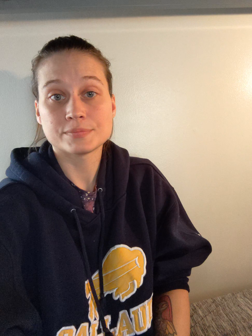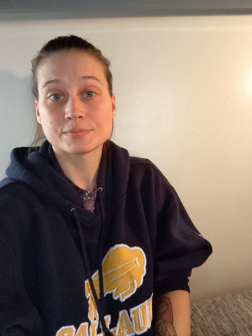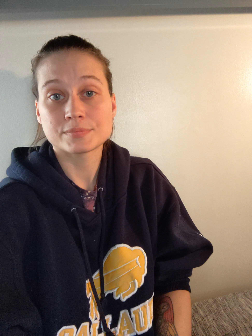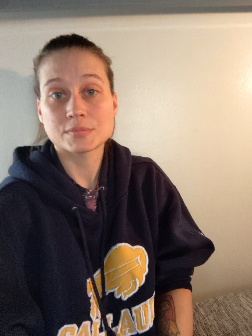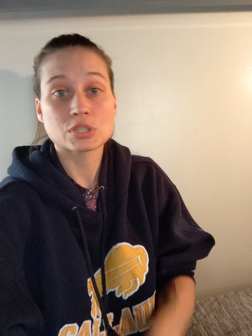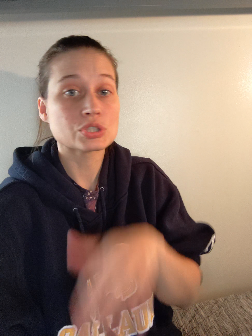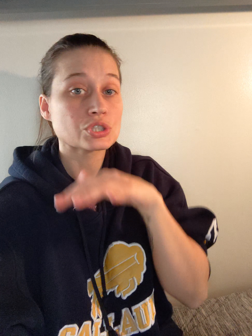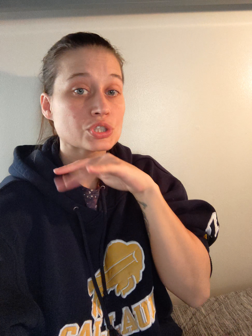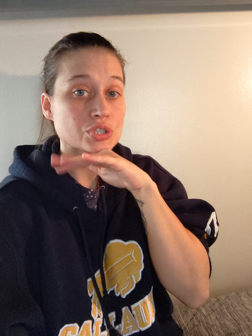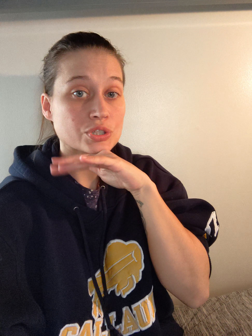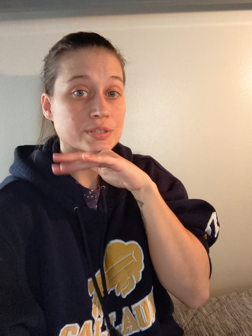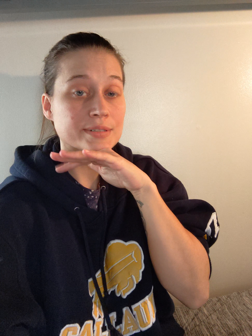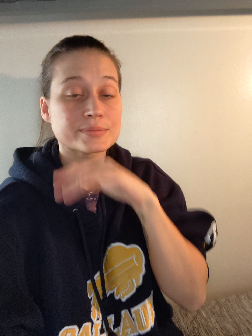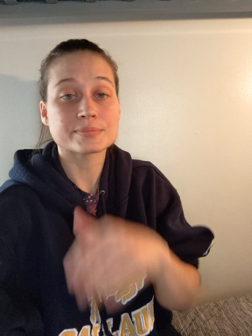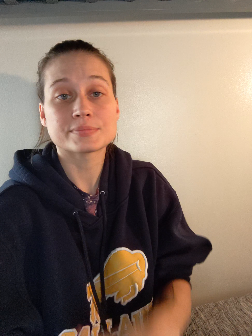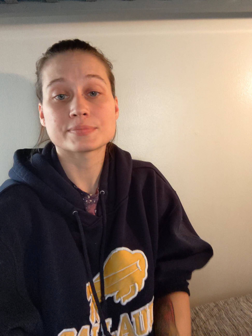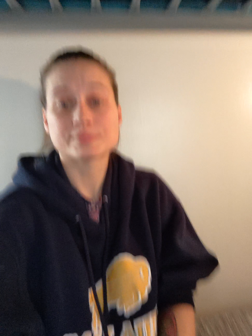dirty